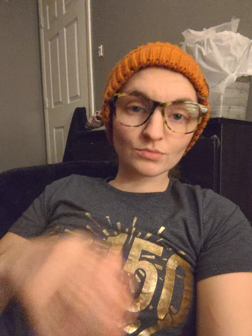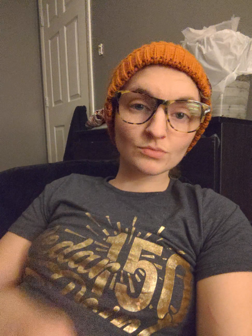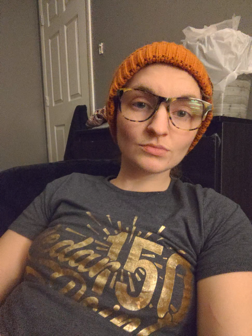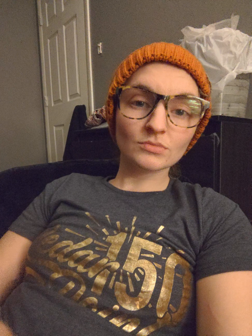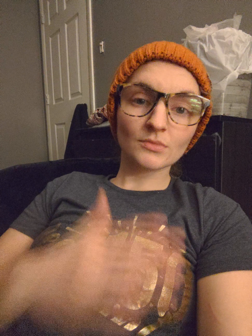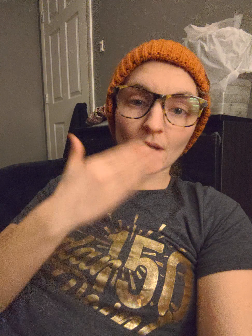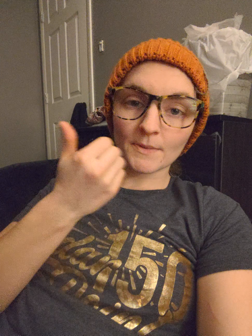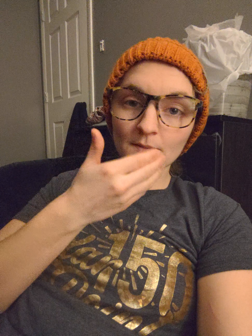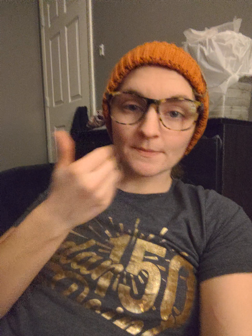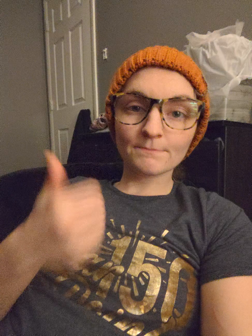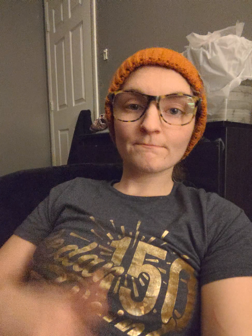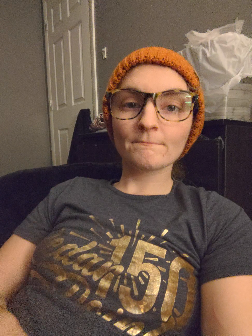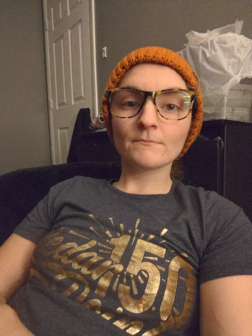napkin